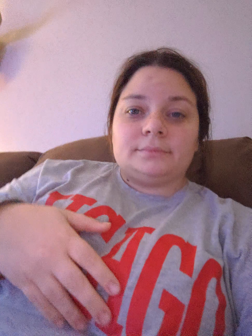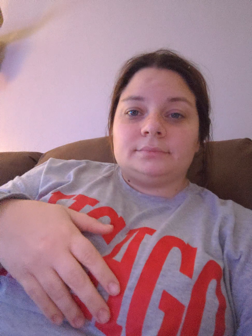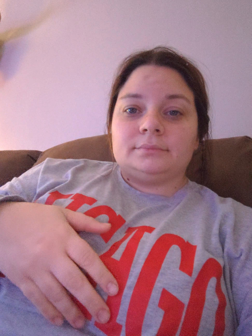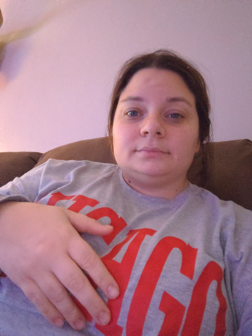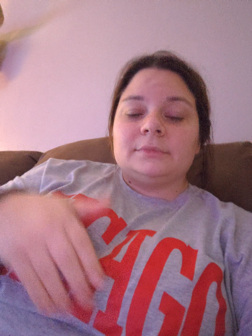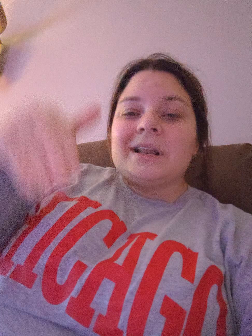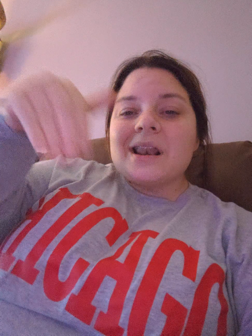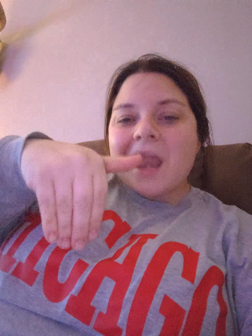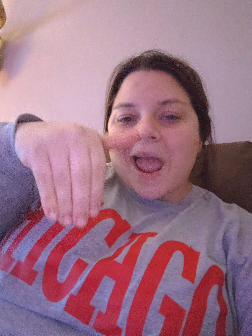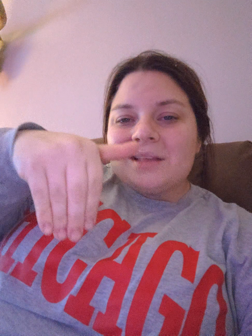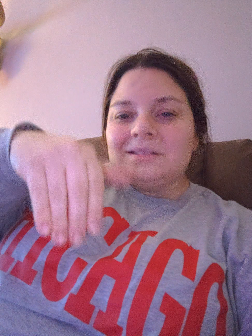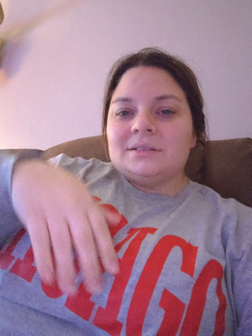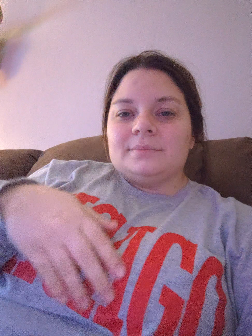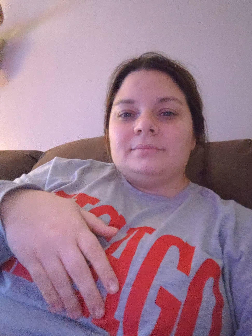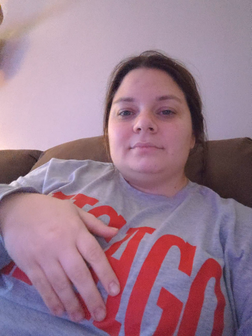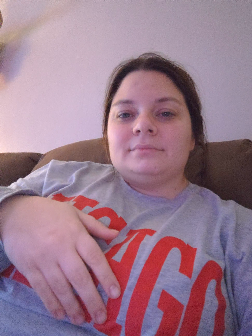night